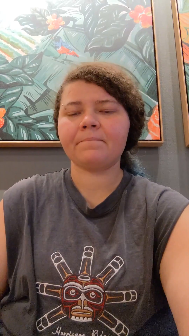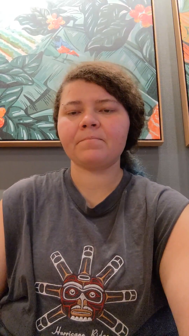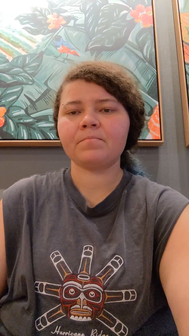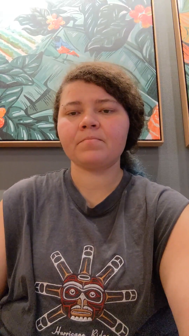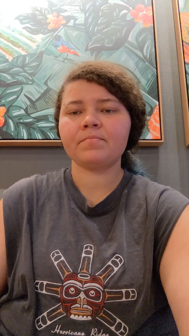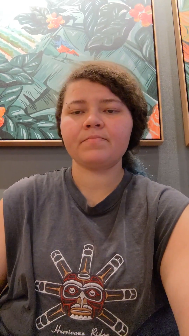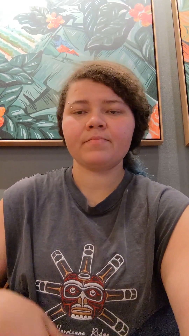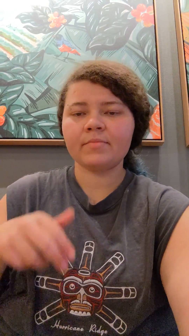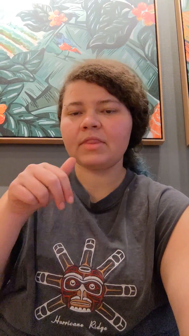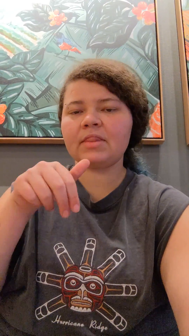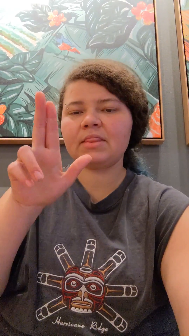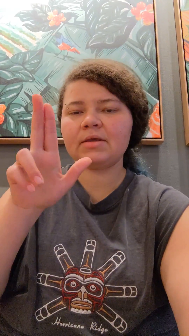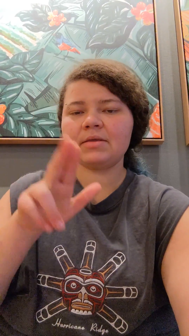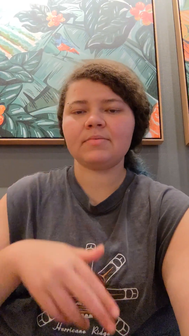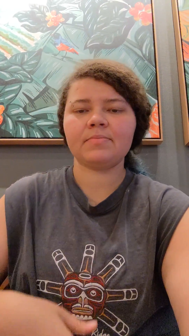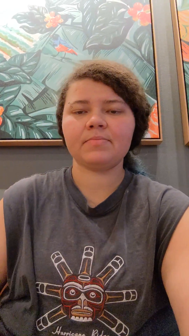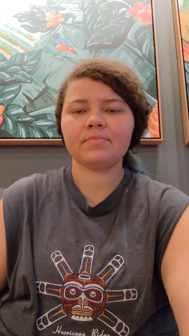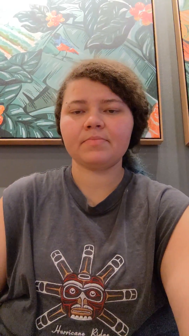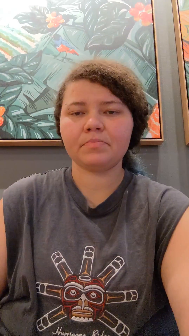lick